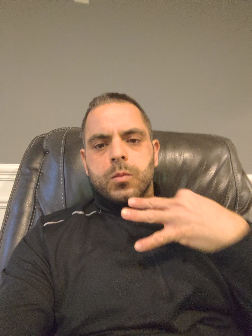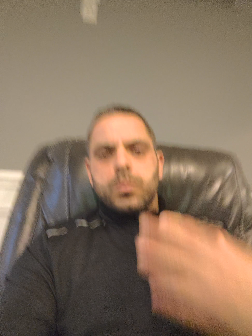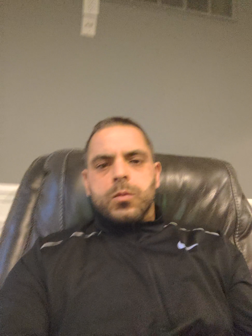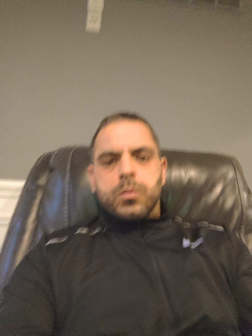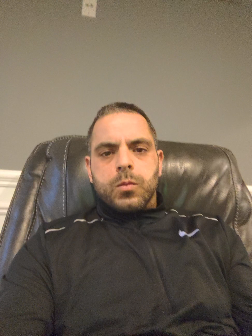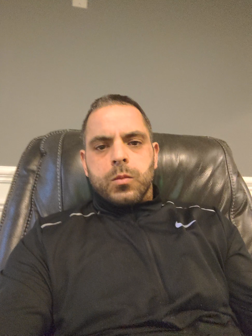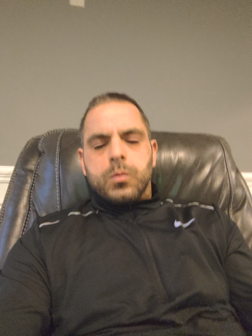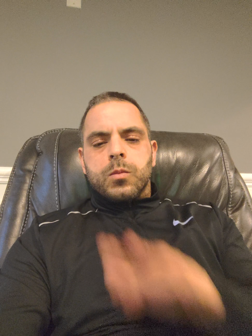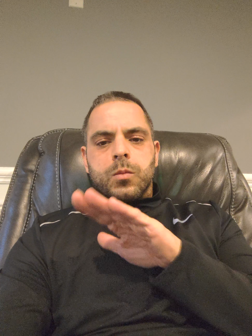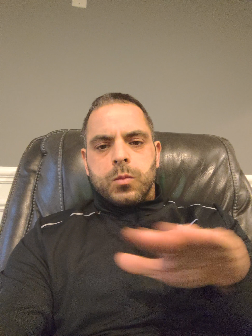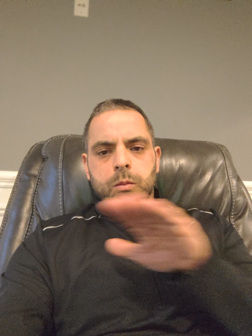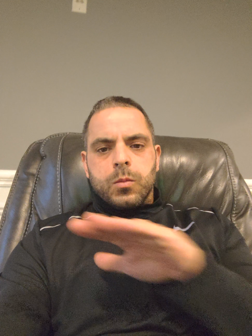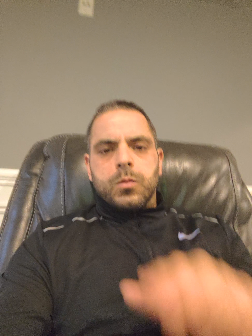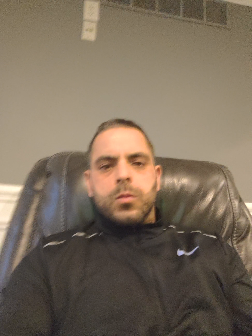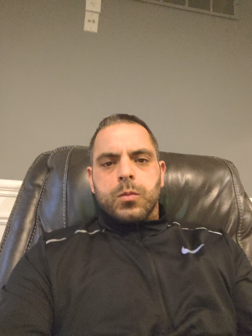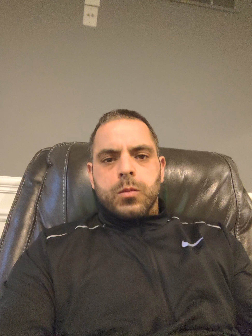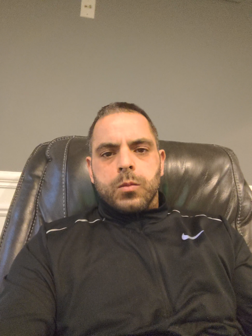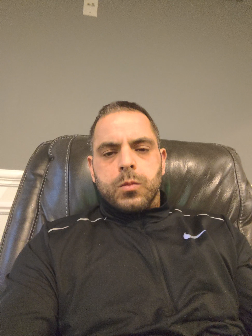clean